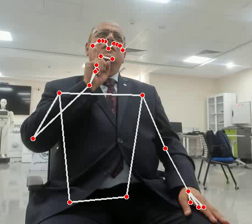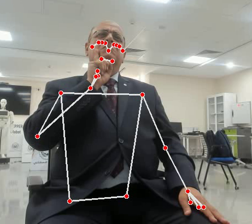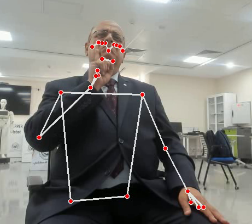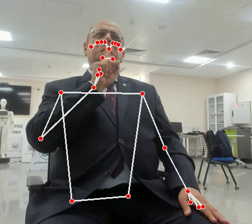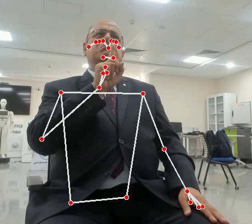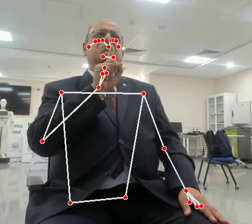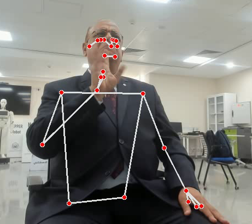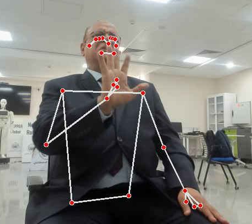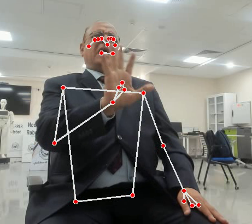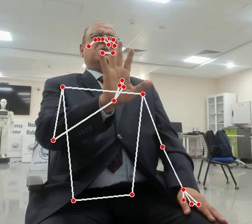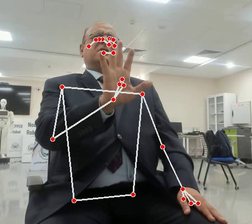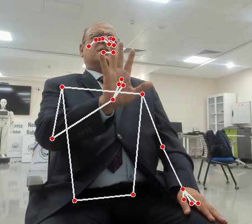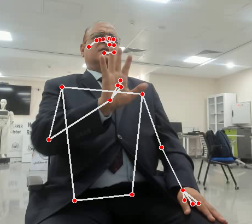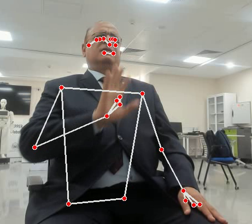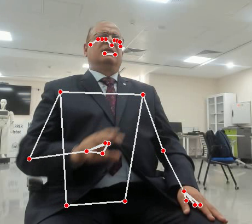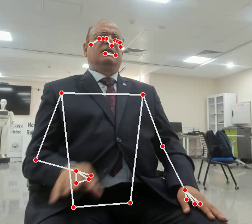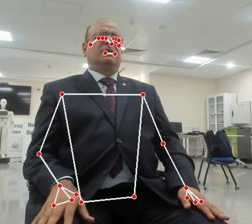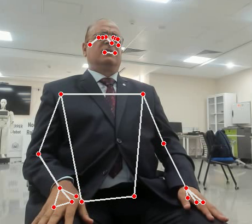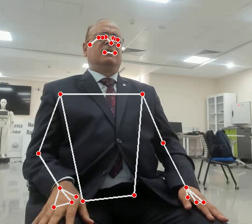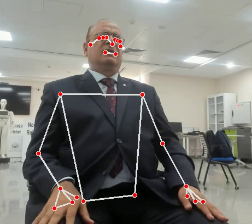msh 3waz